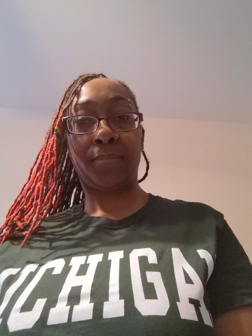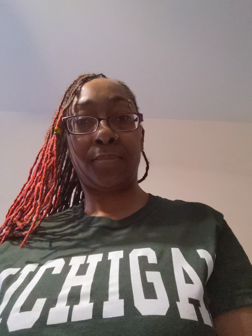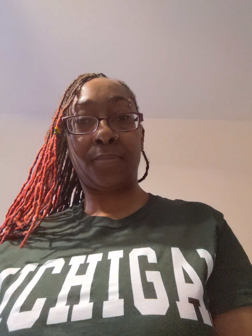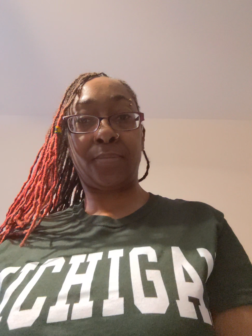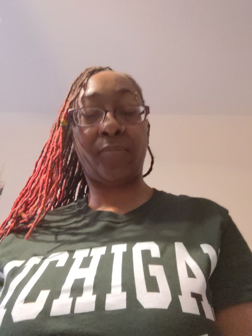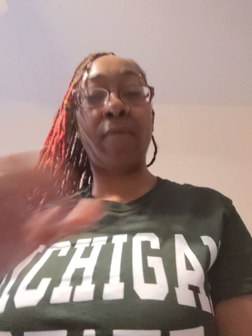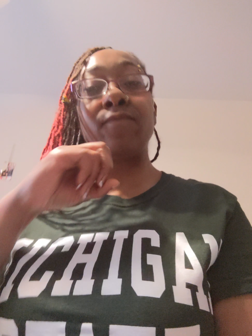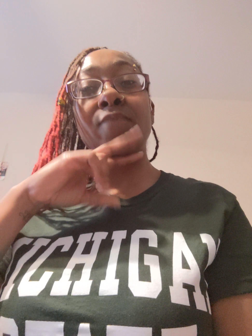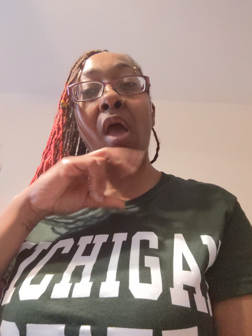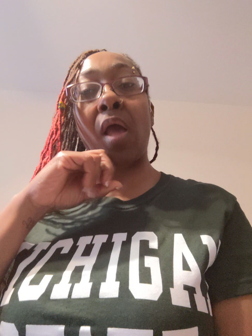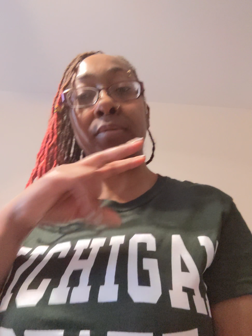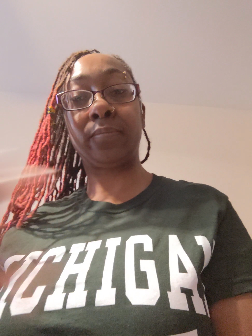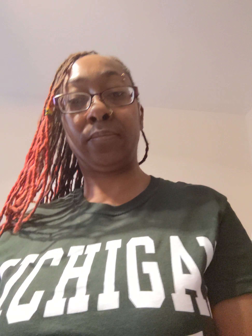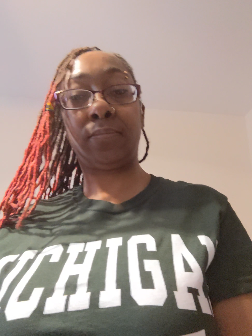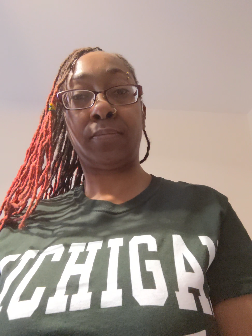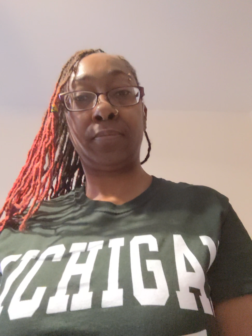frog